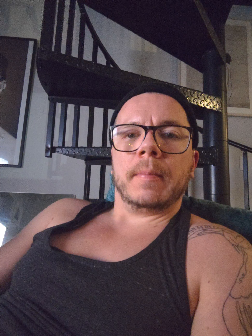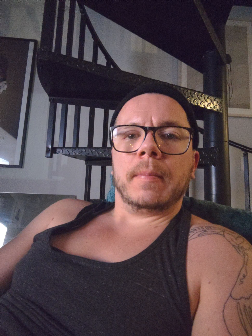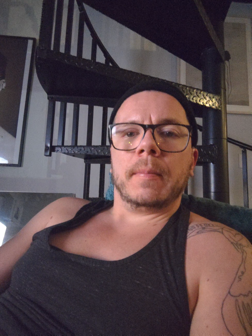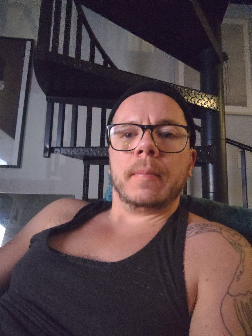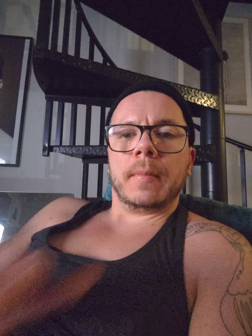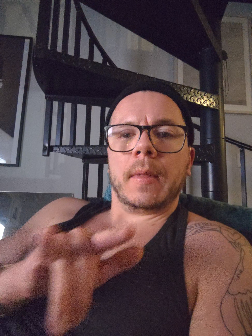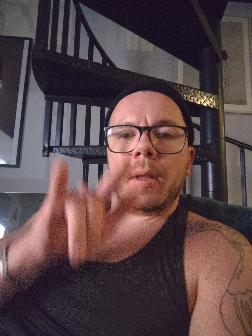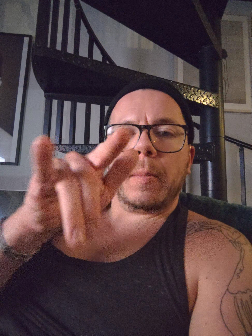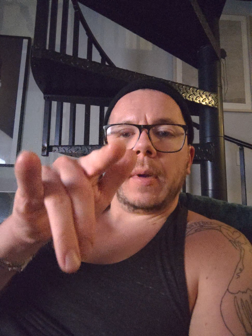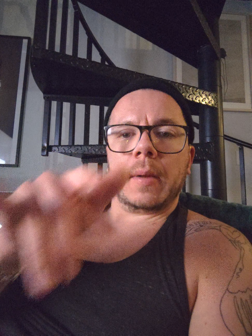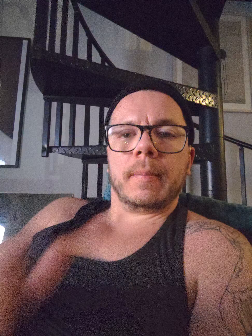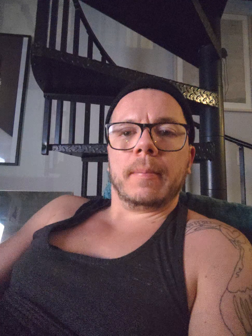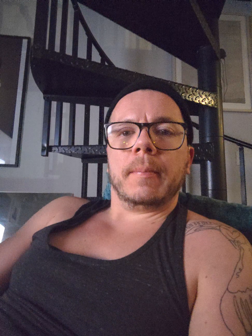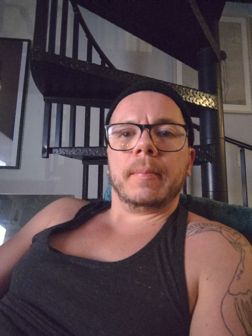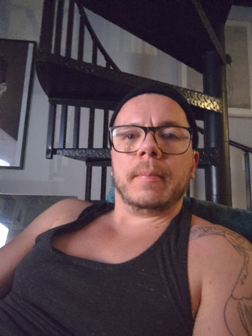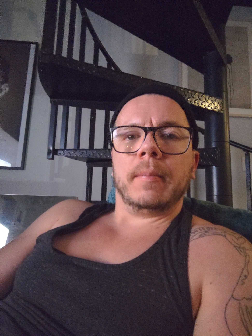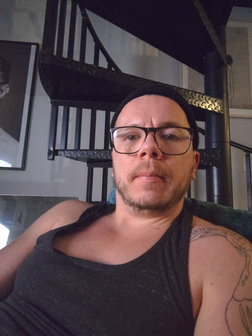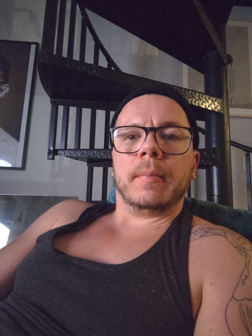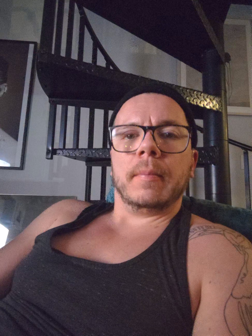airplane